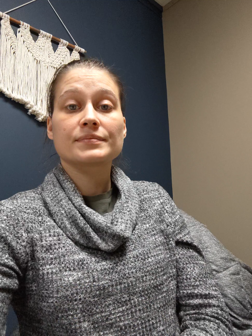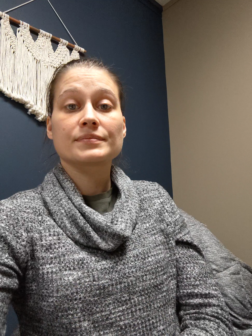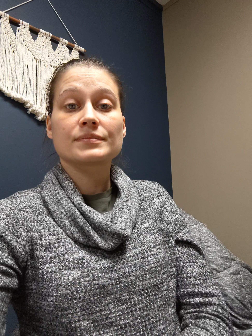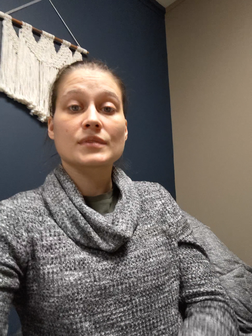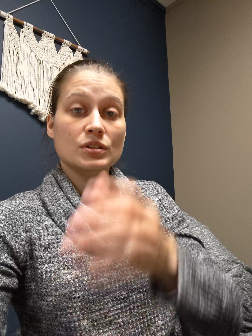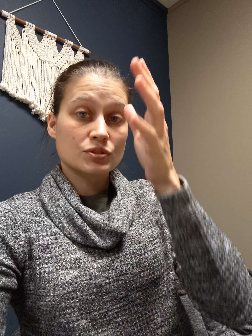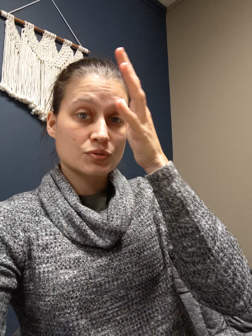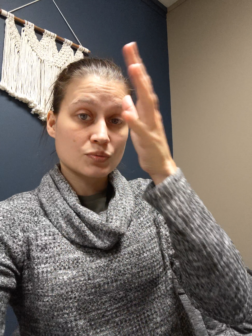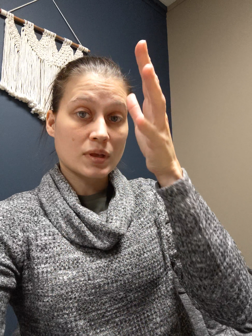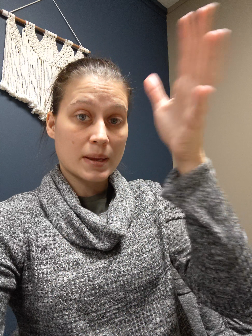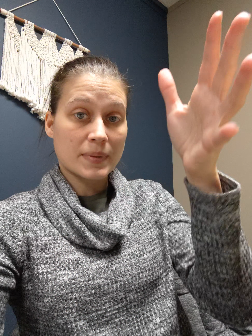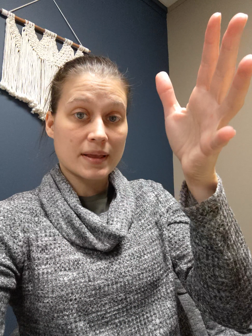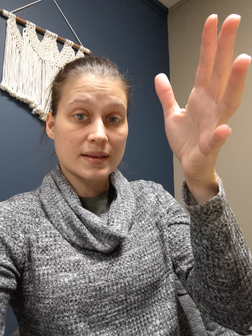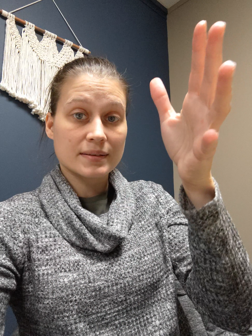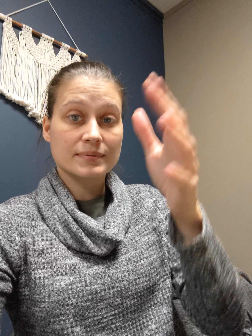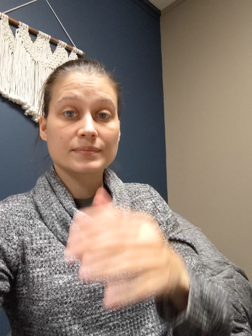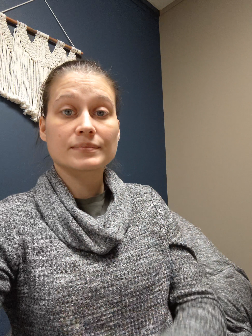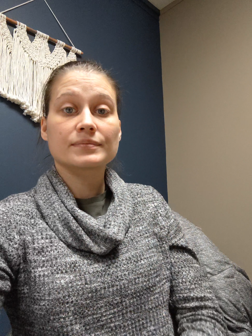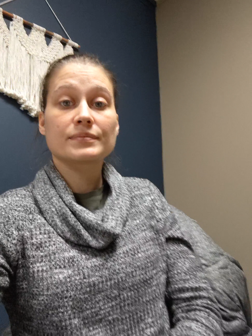grandpa